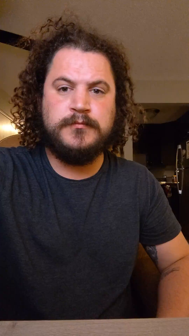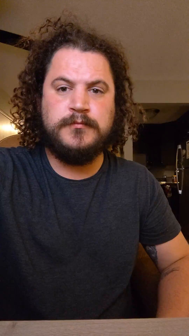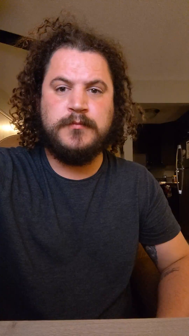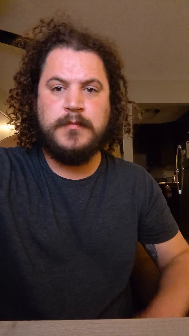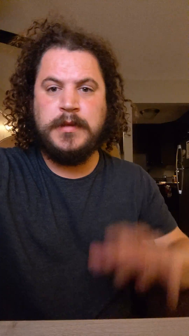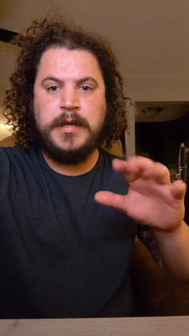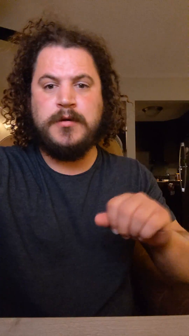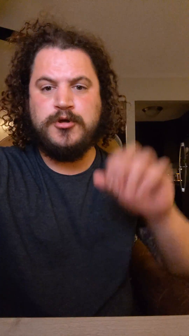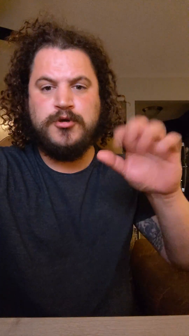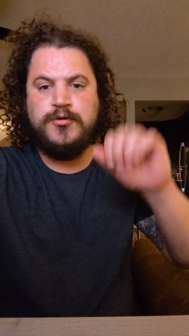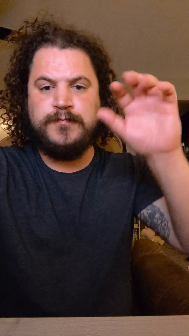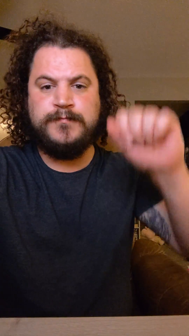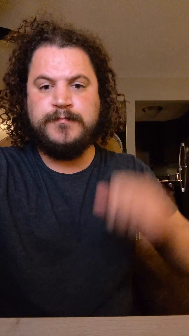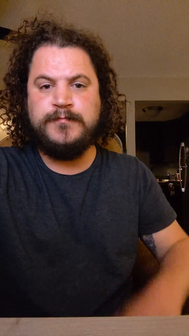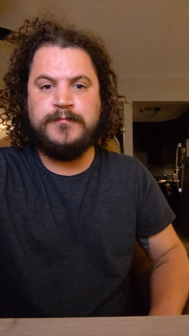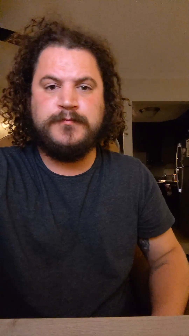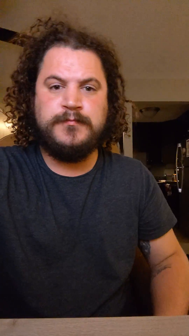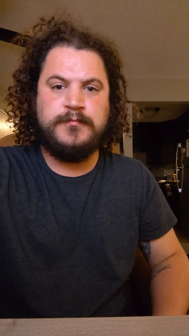ladder